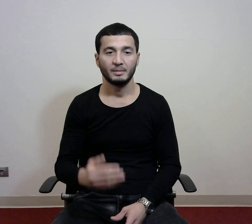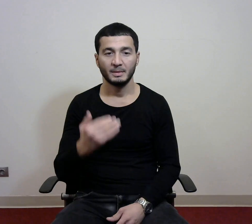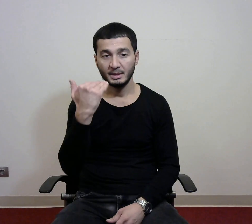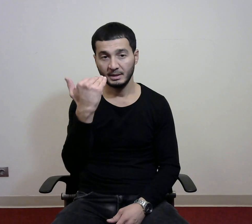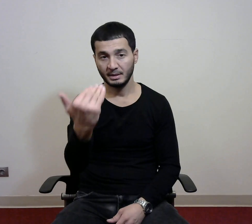siz